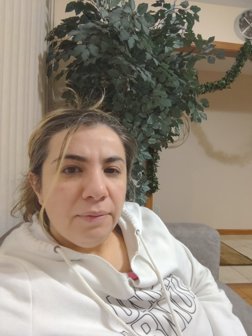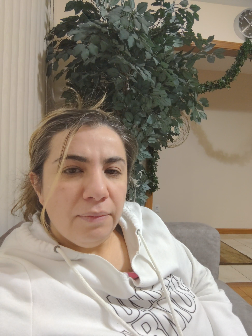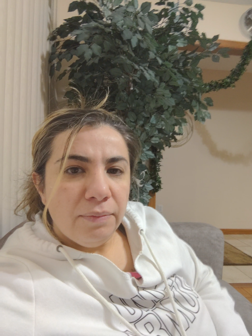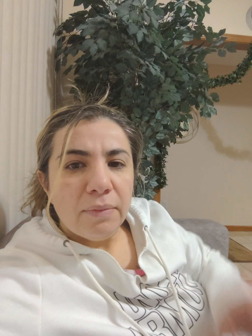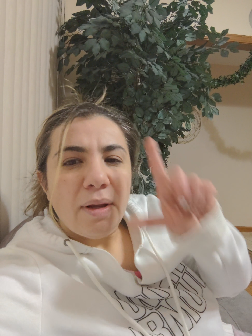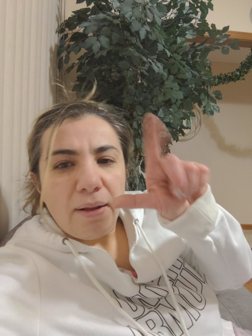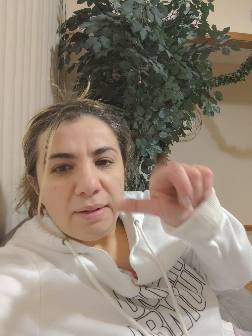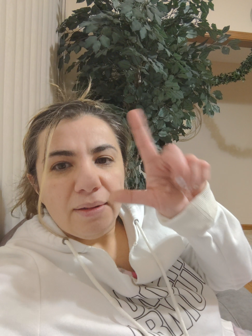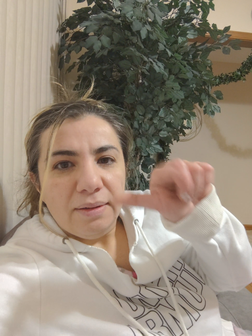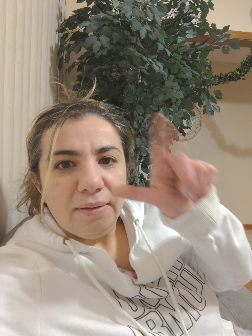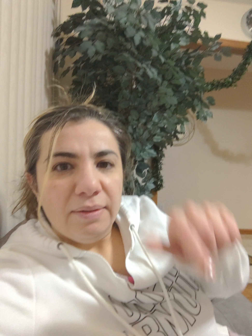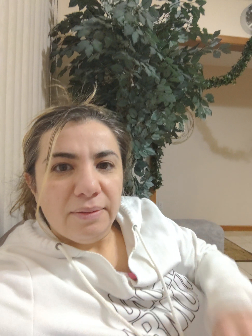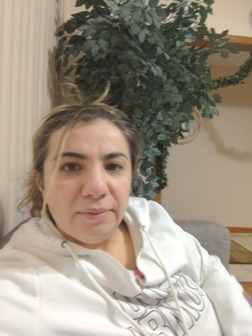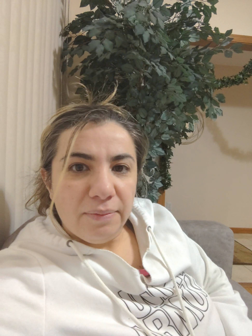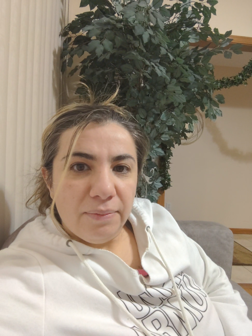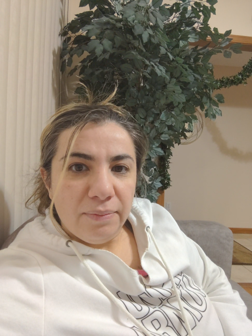later